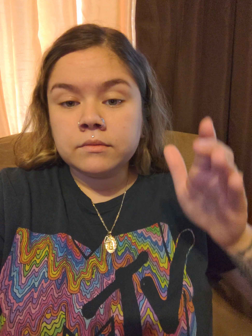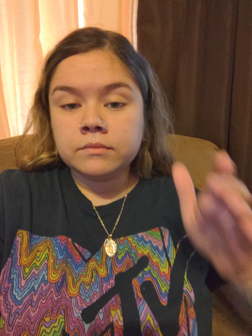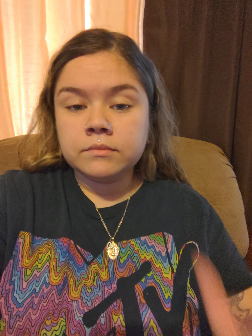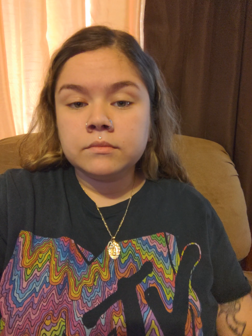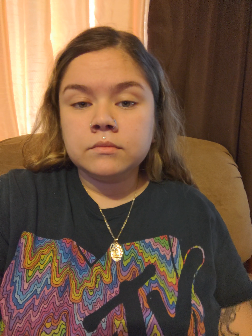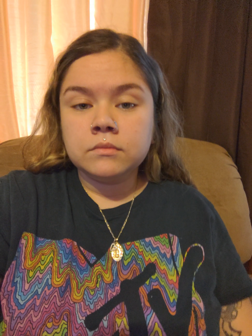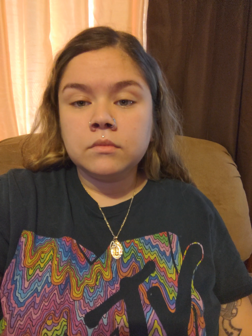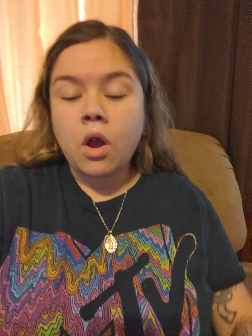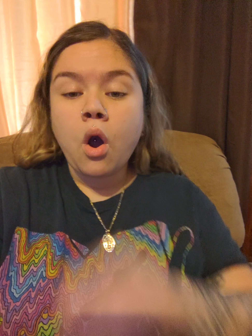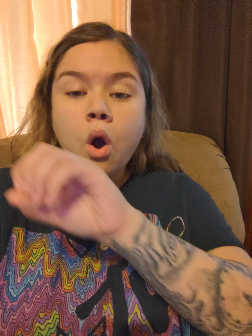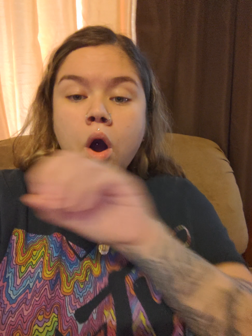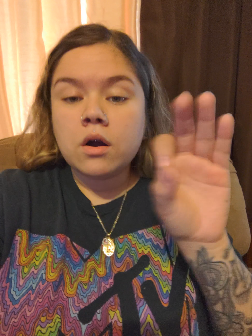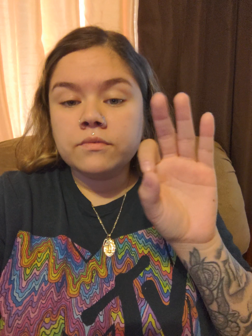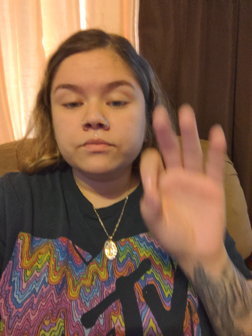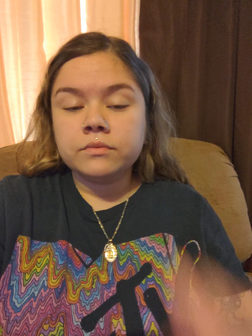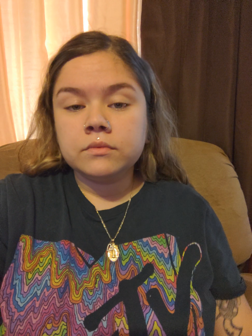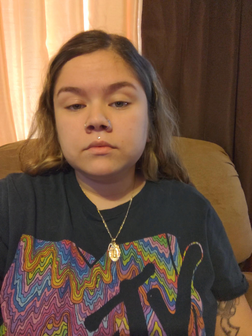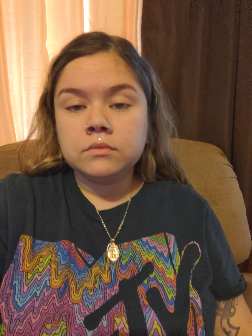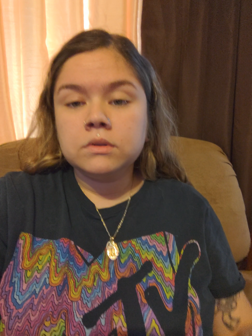off